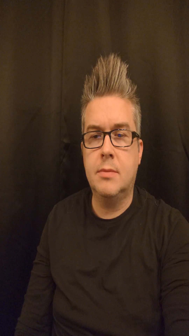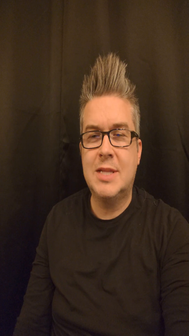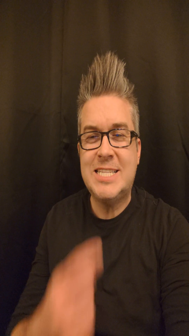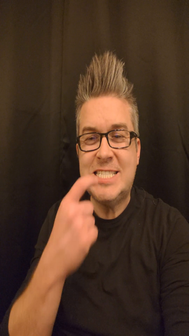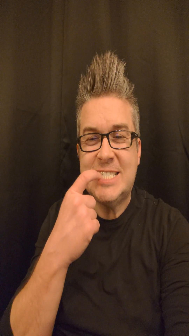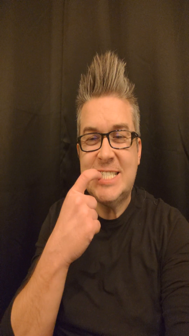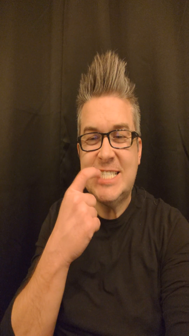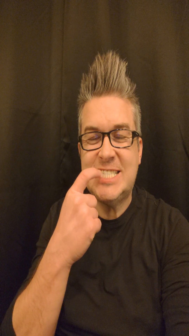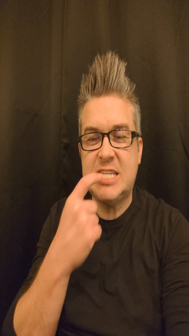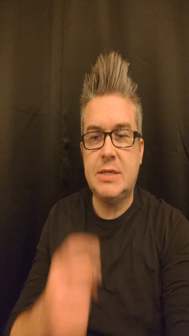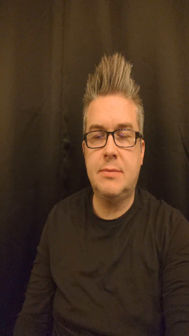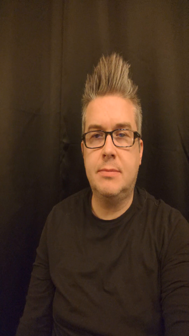window